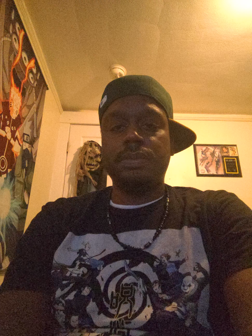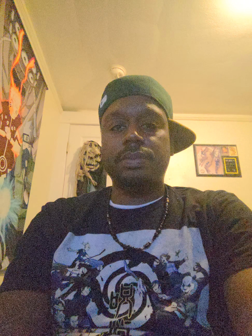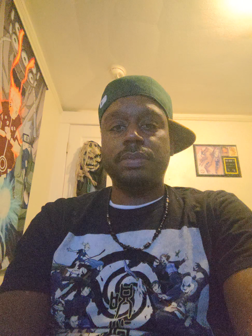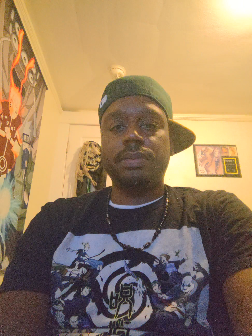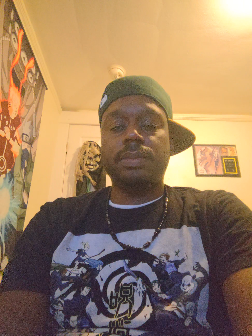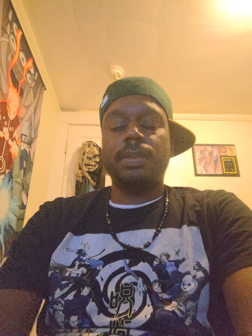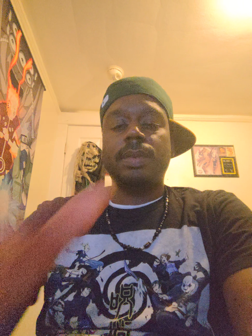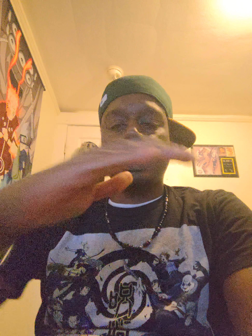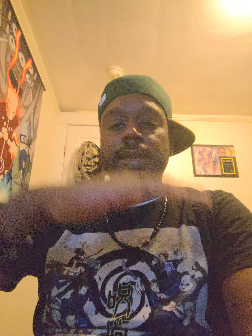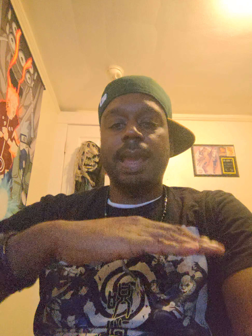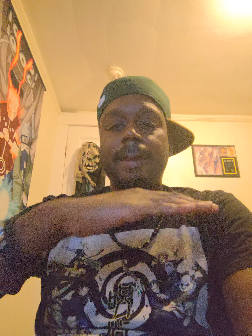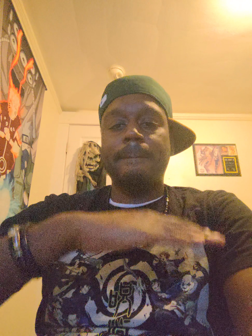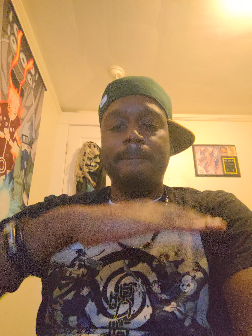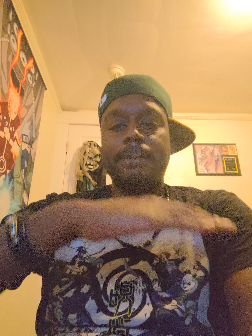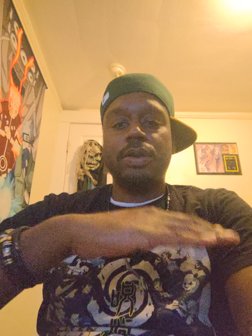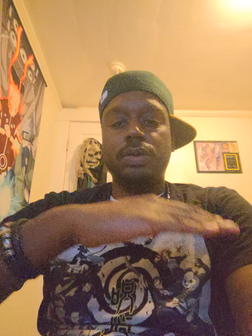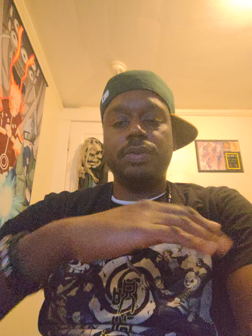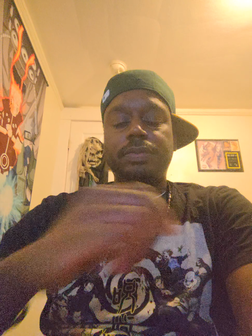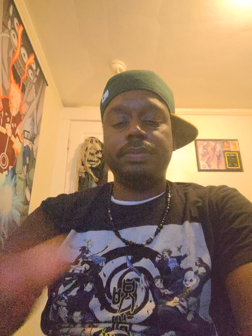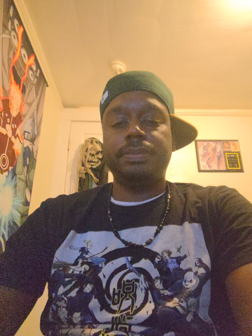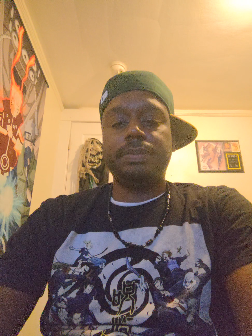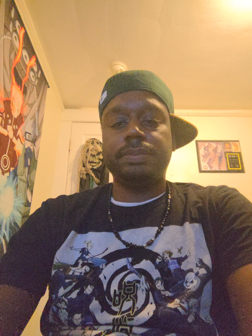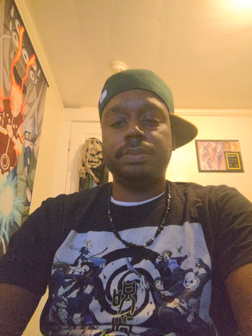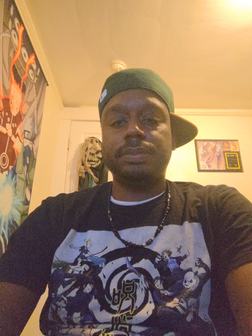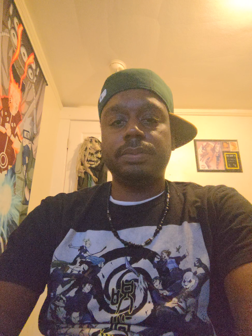table